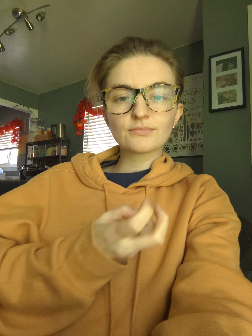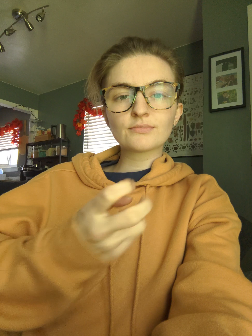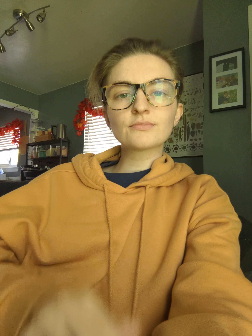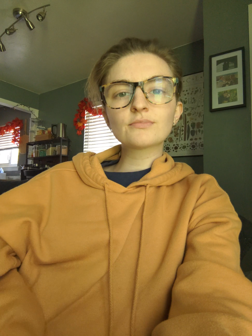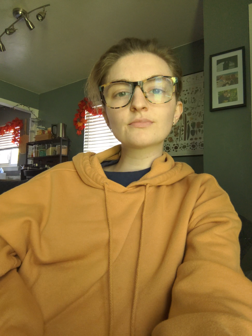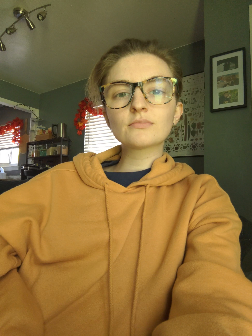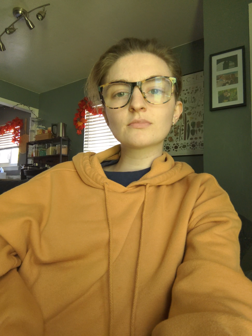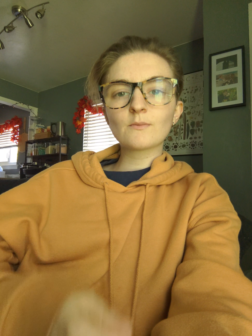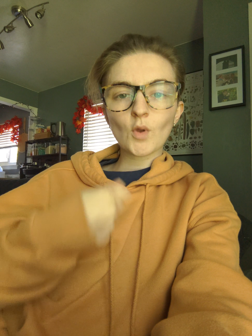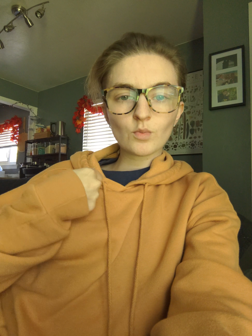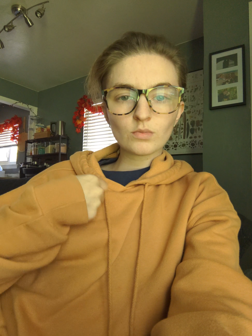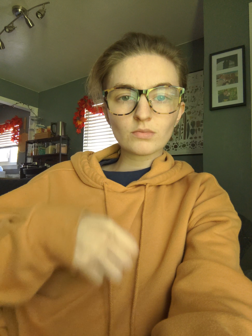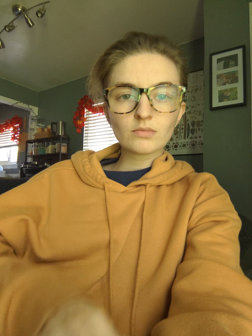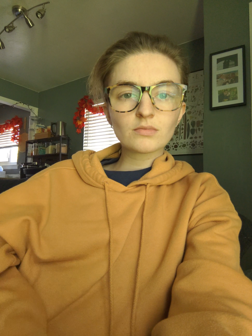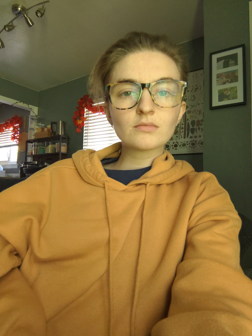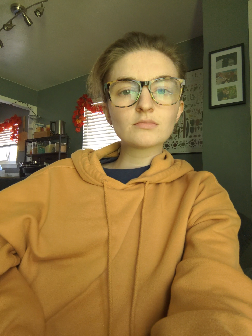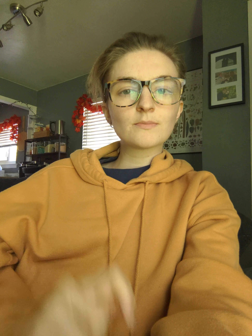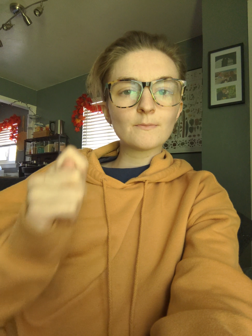pull